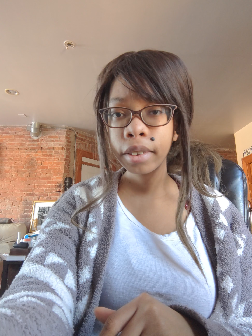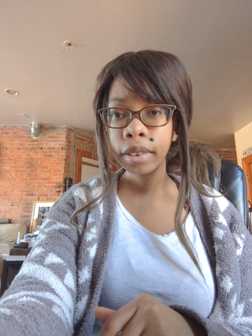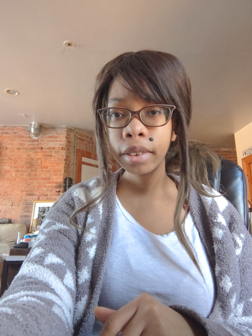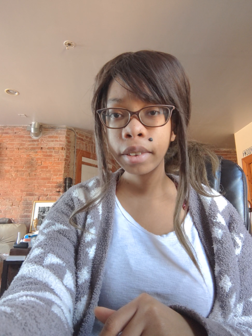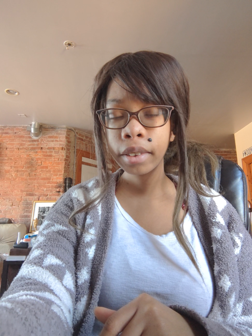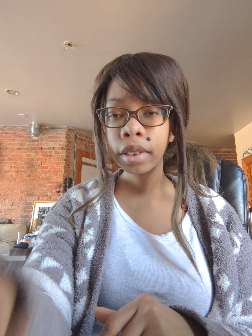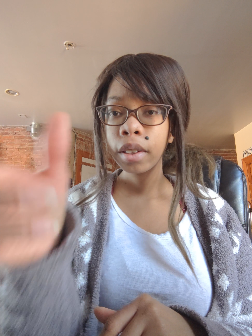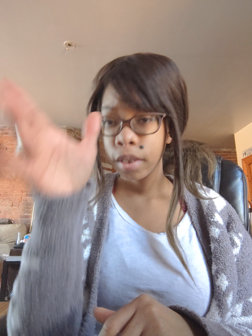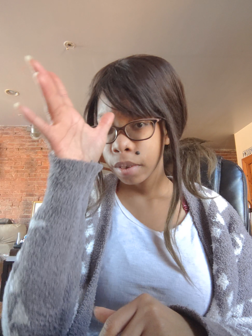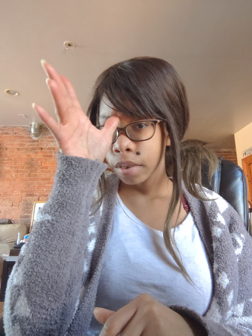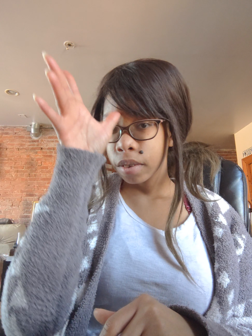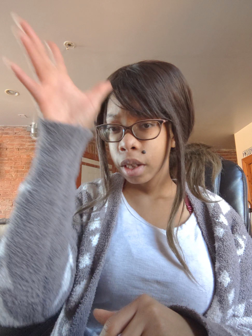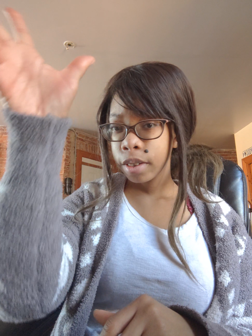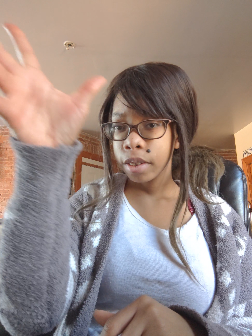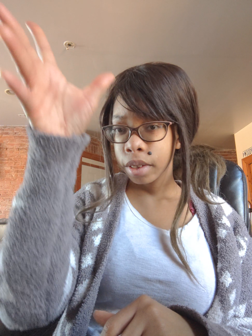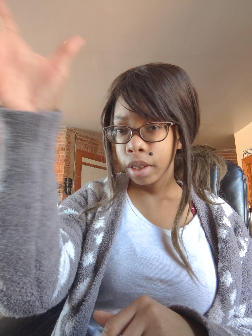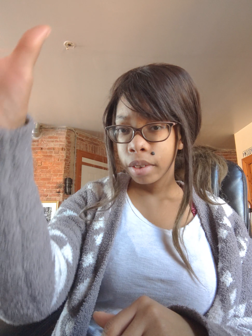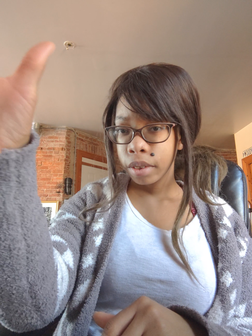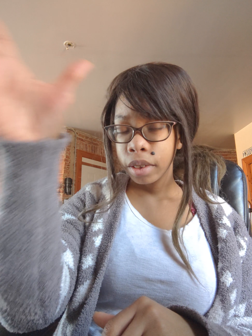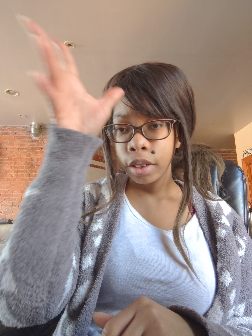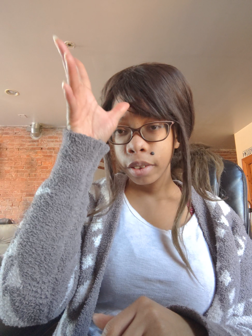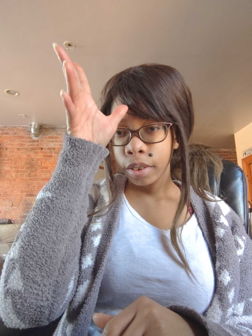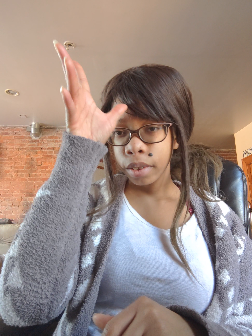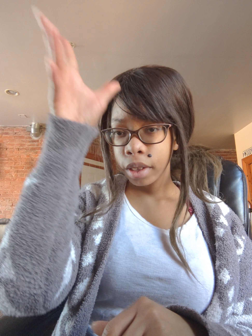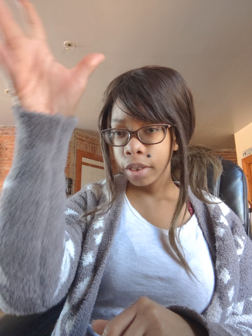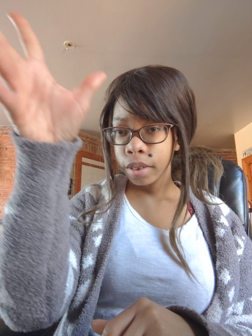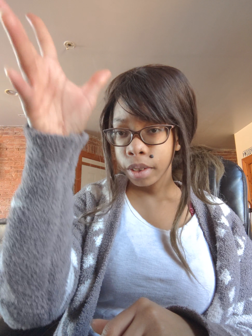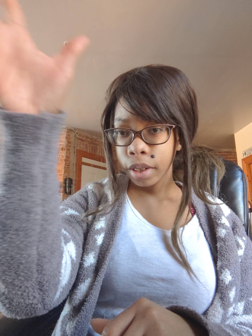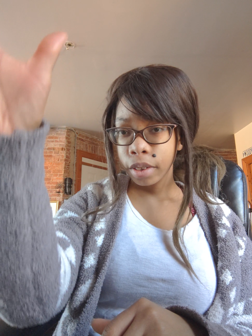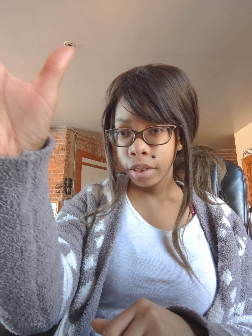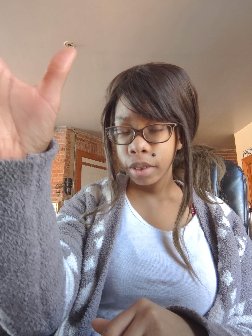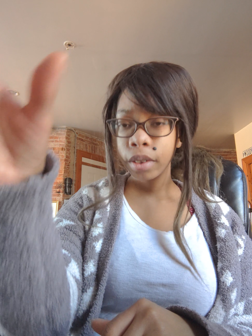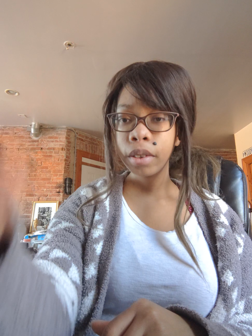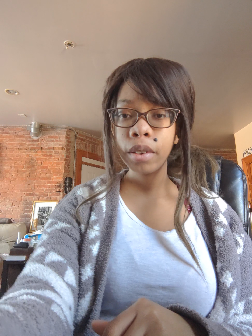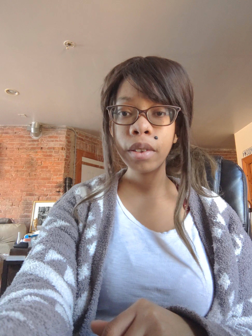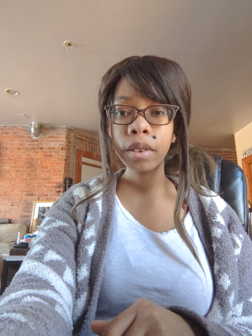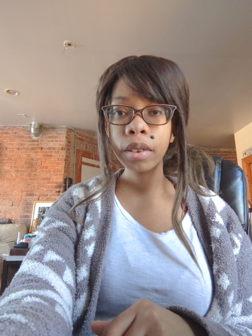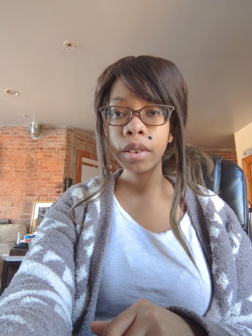grandpa